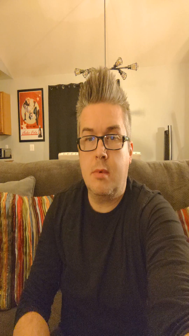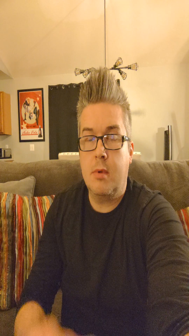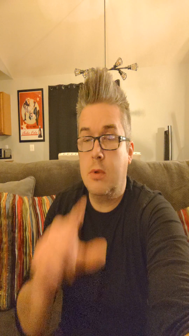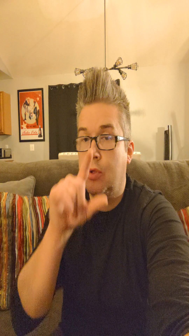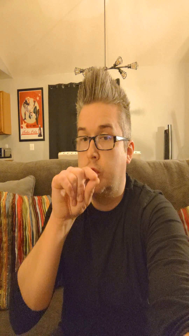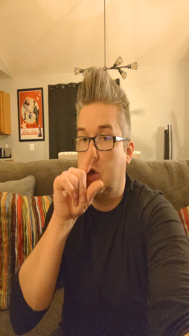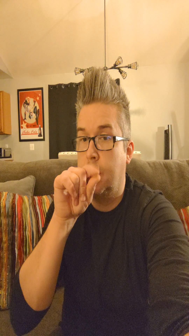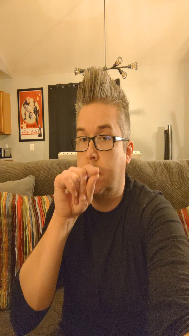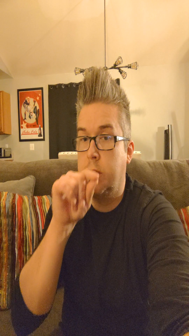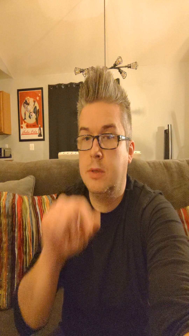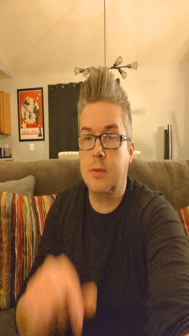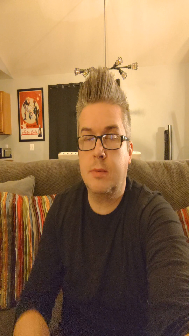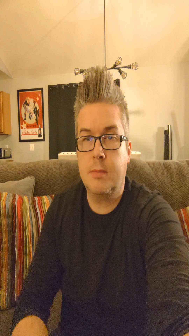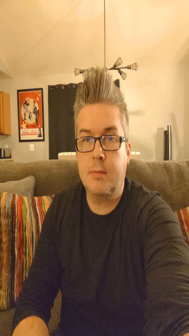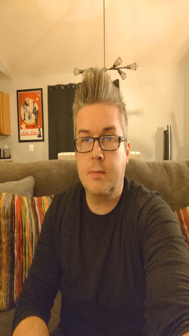bird